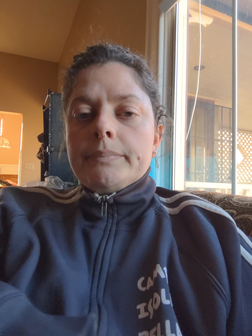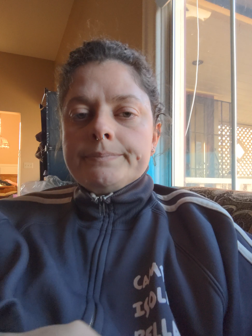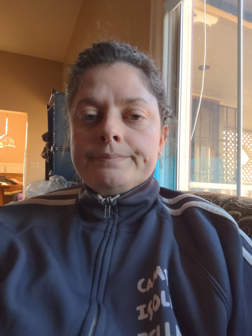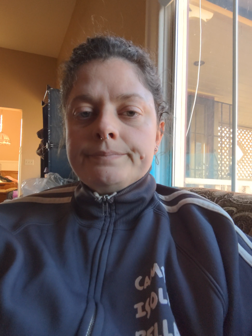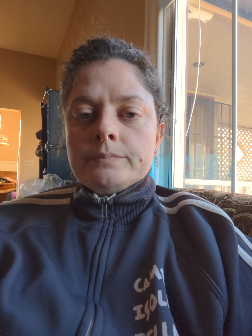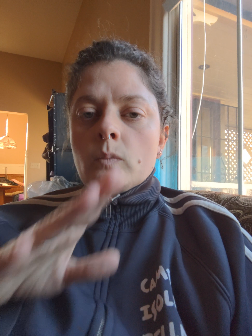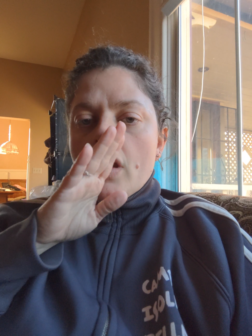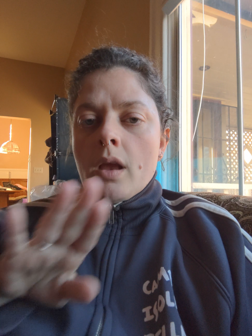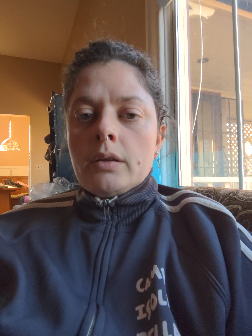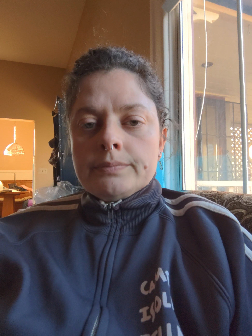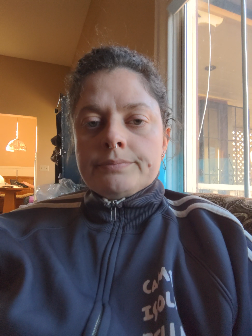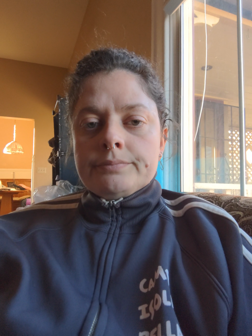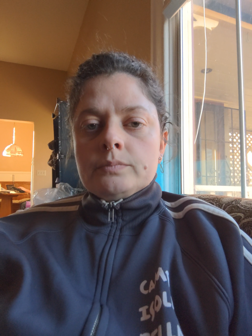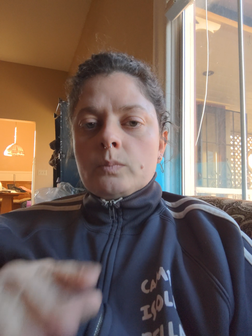quiet